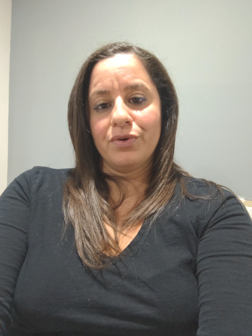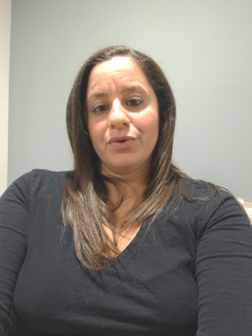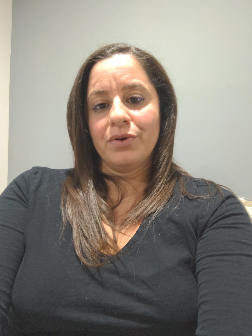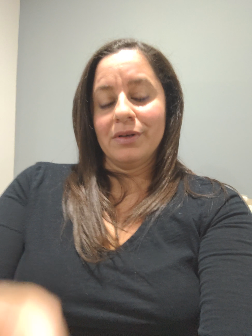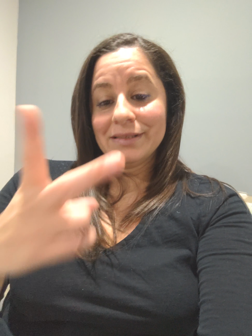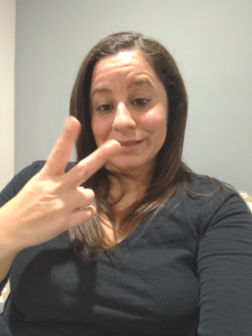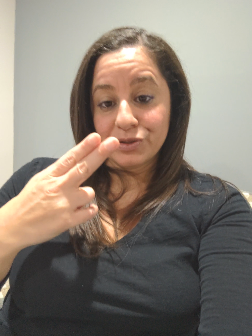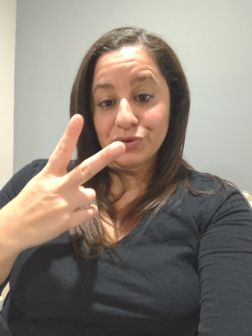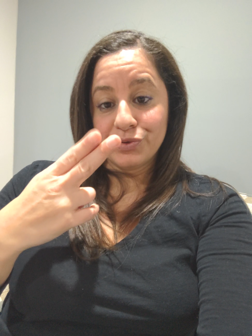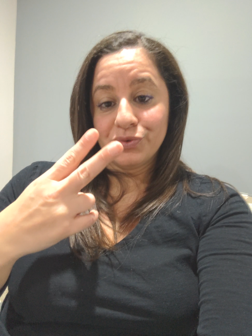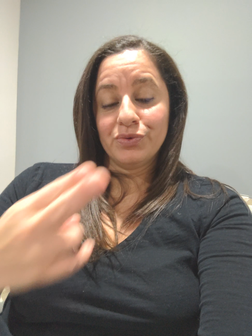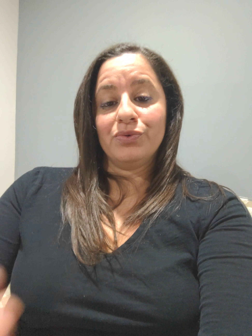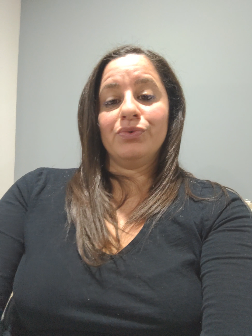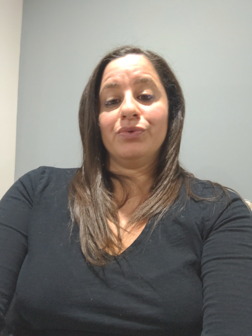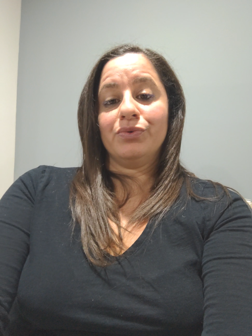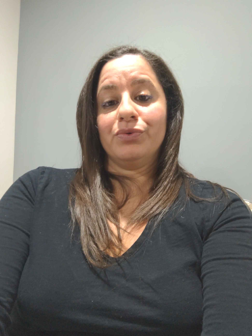scissors